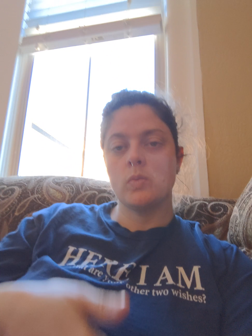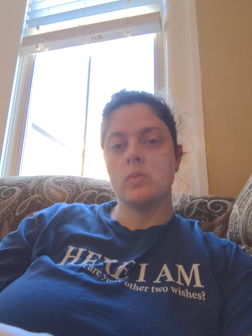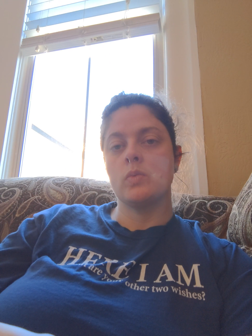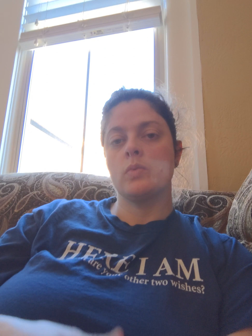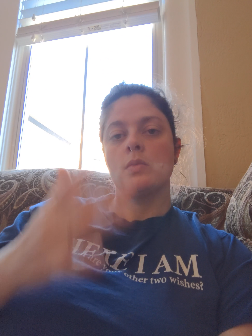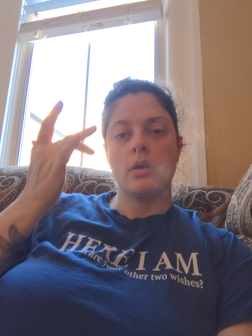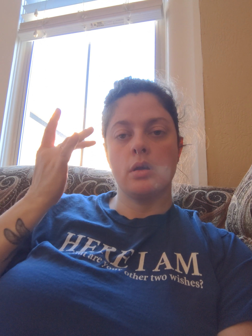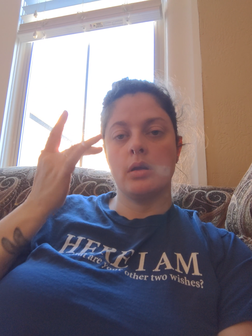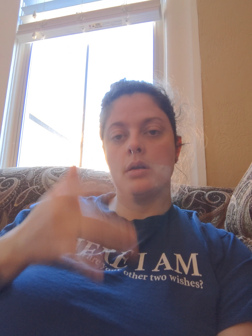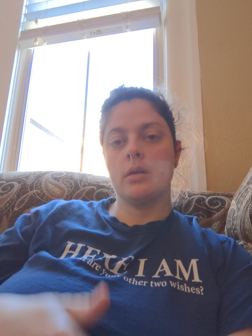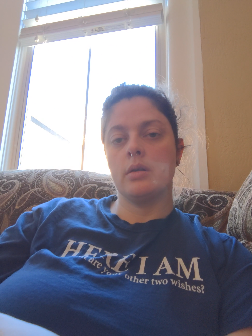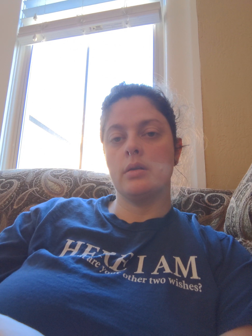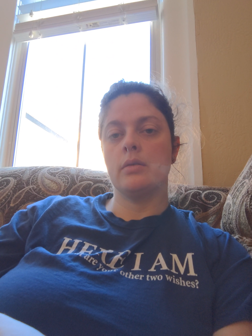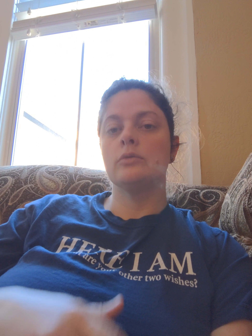why